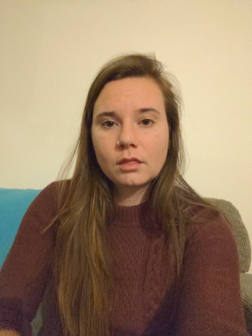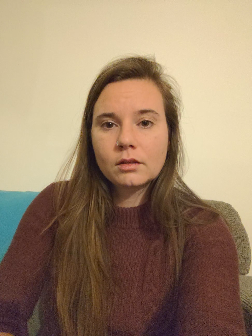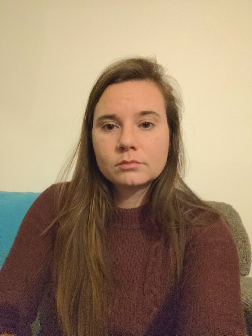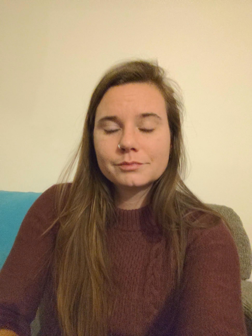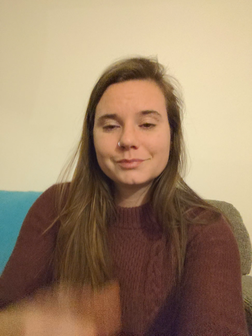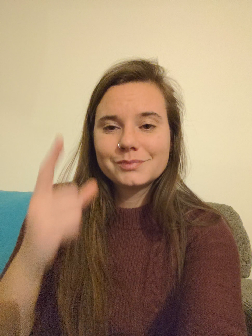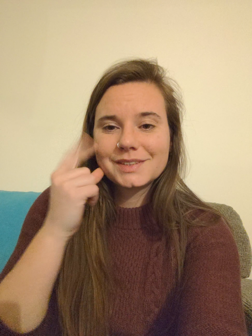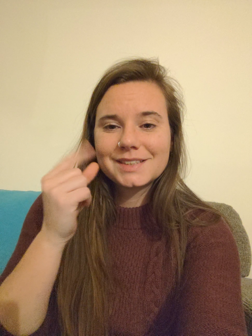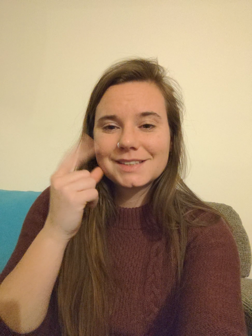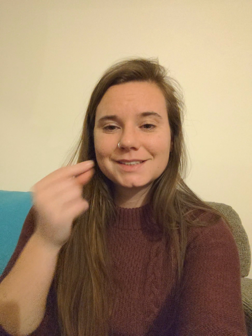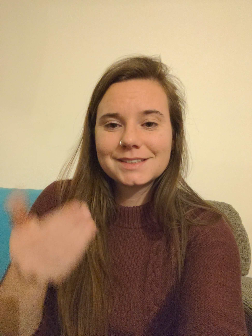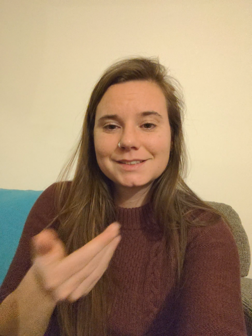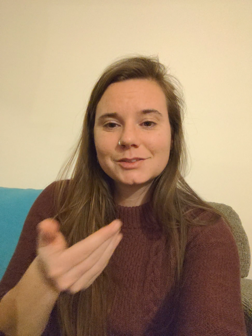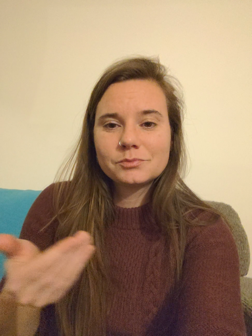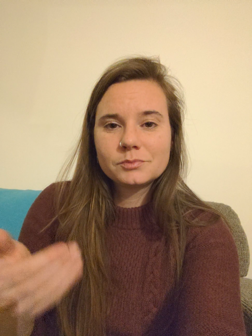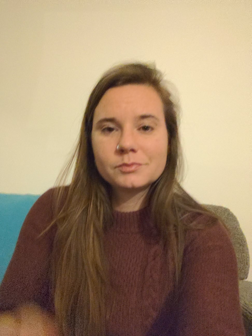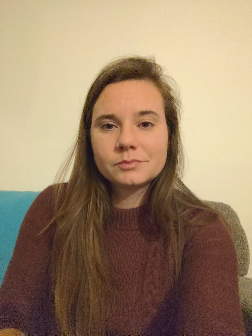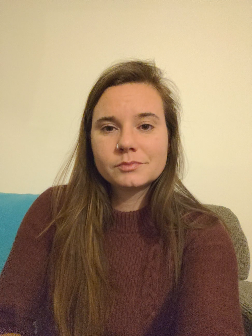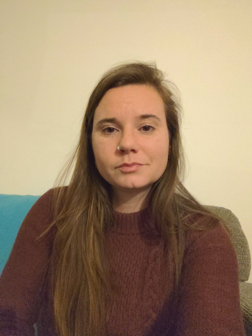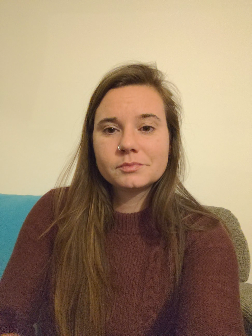kitty